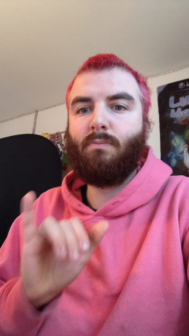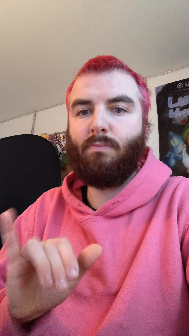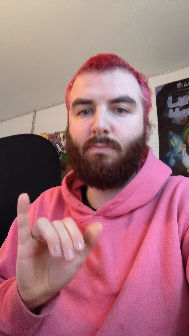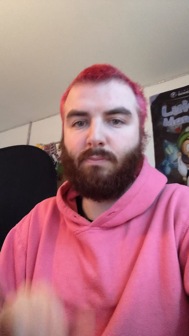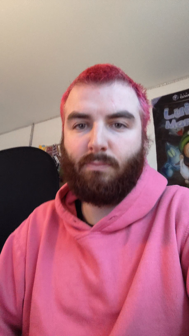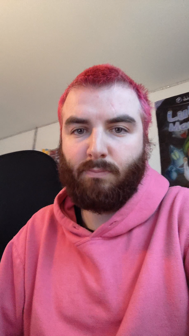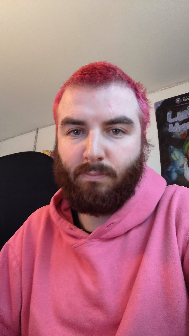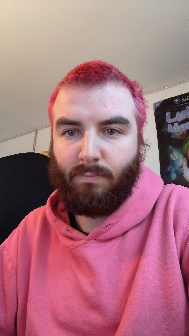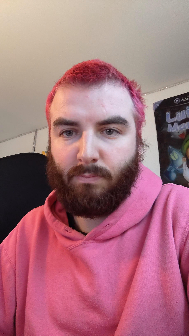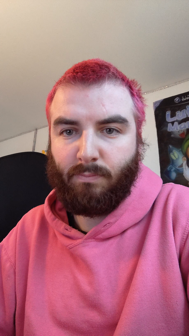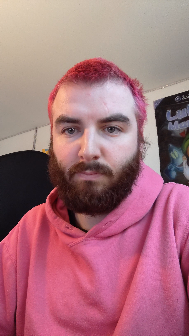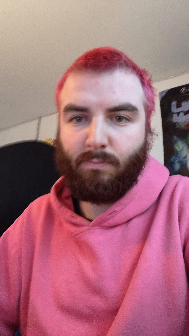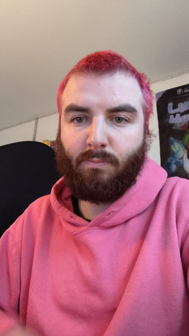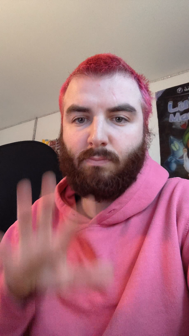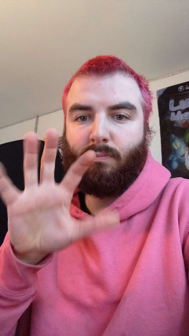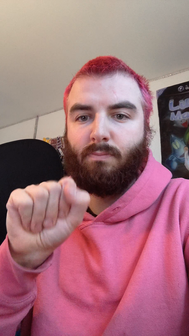catch